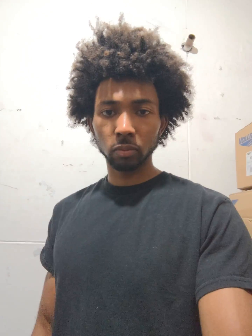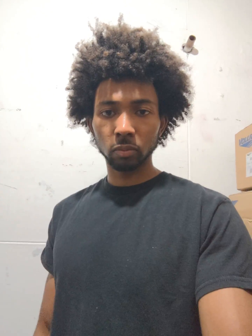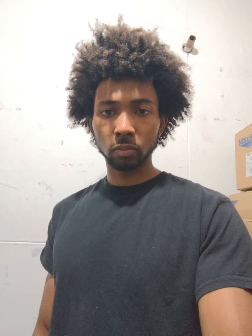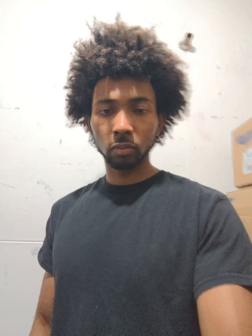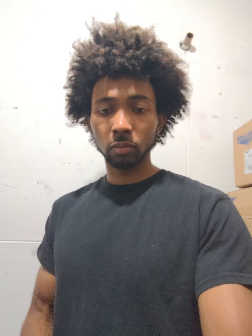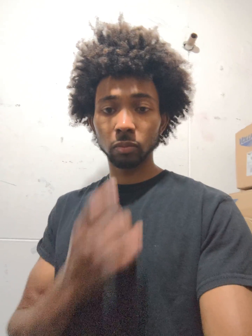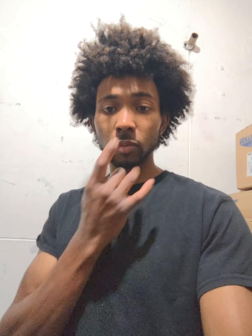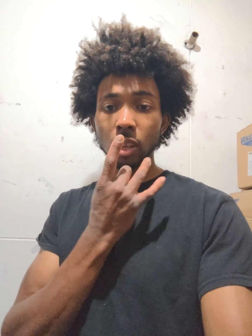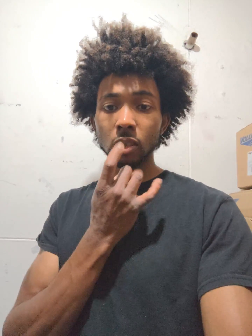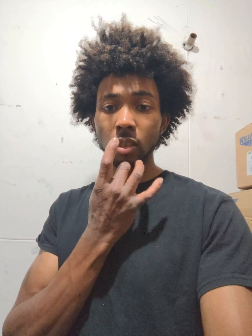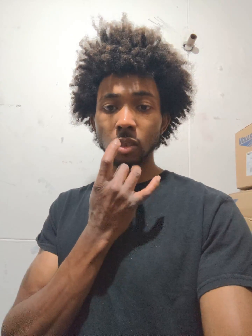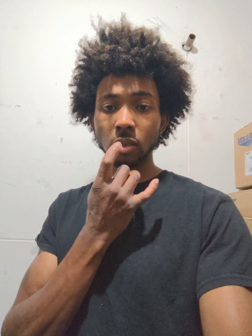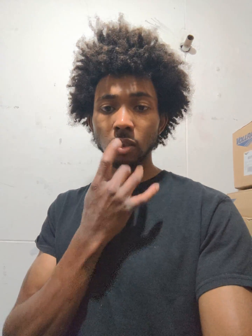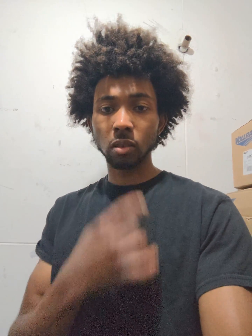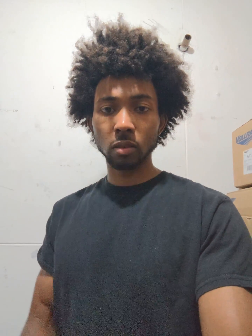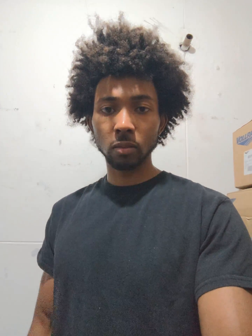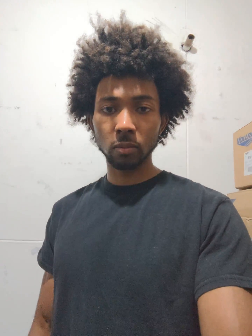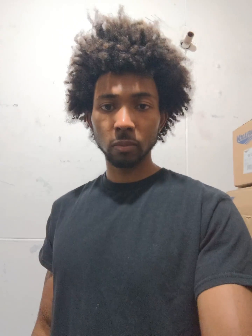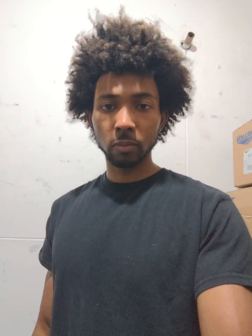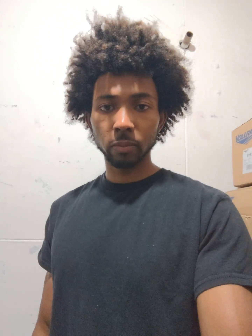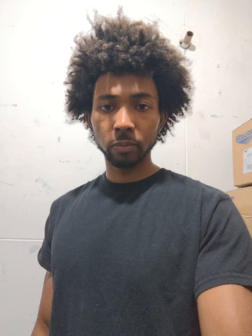light bulb